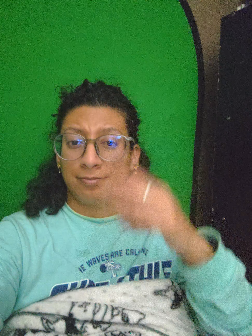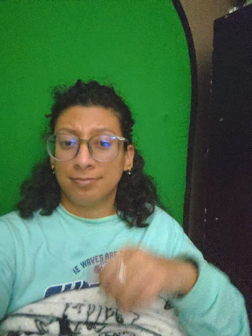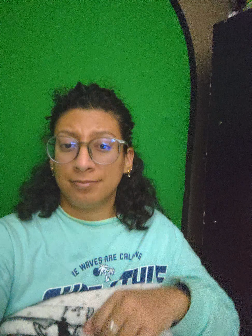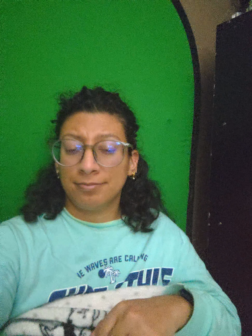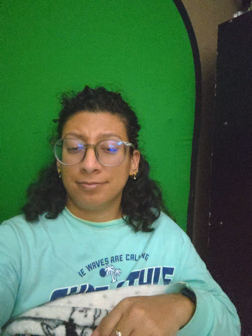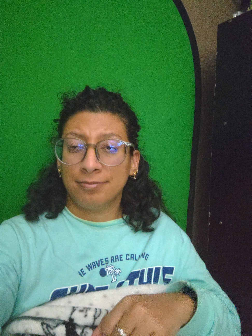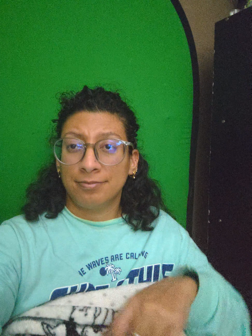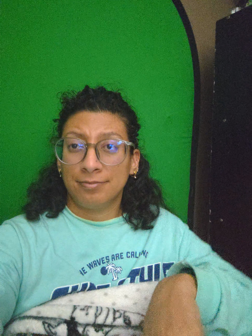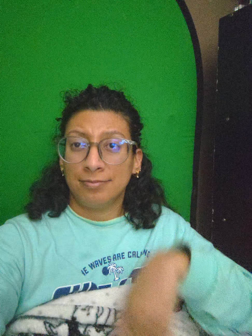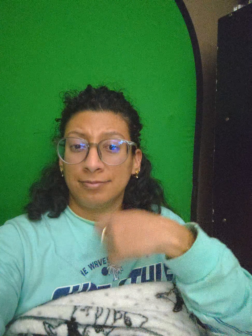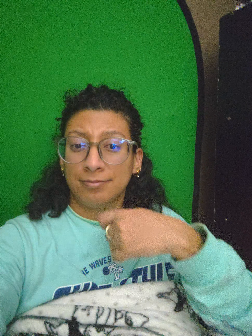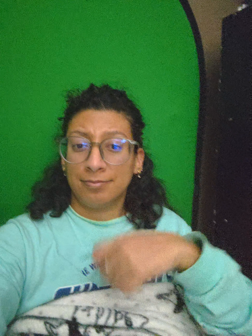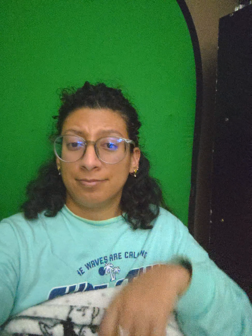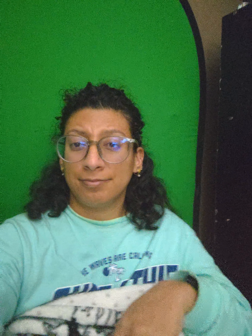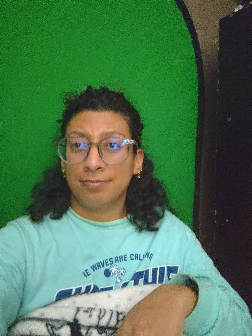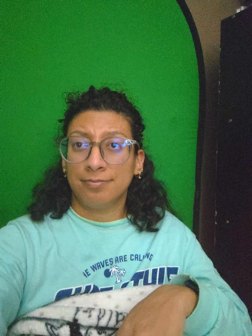zipper